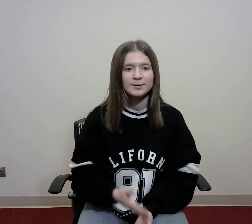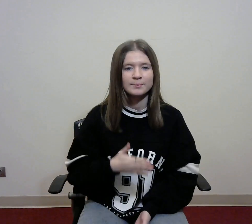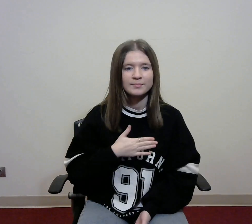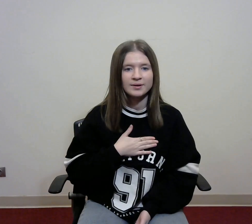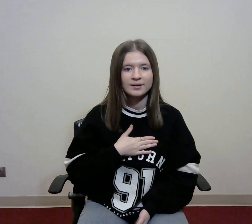mən